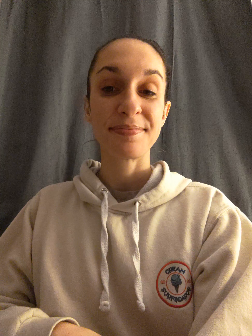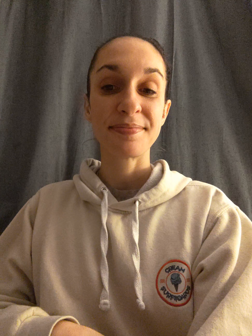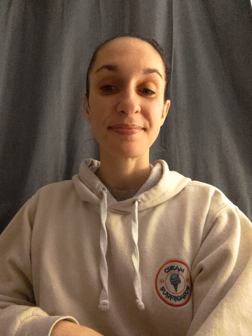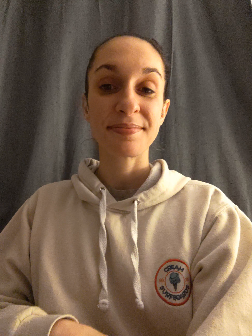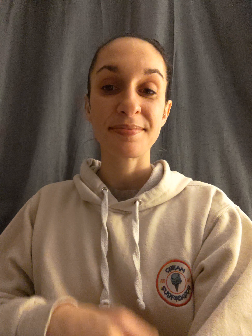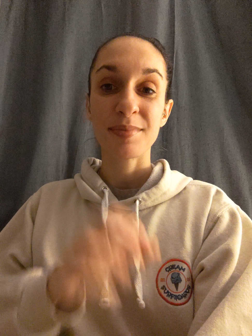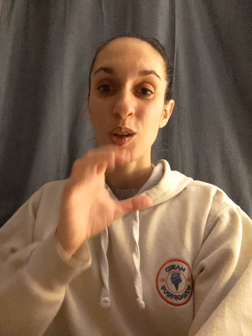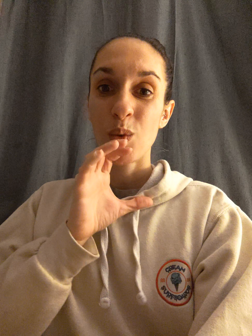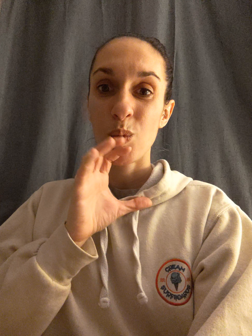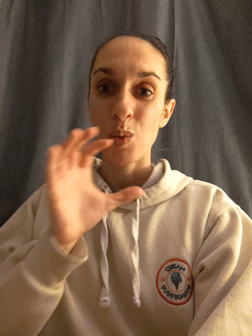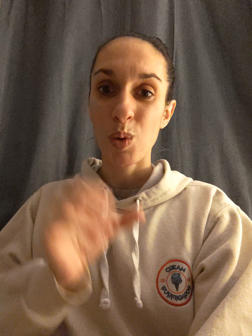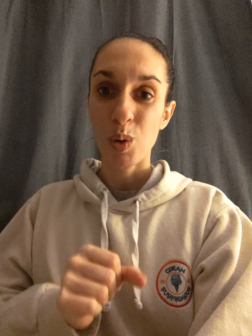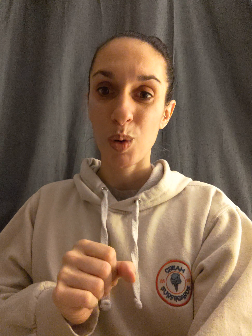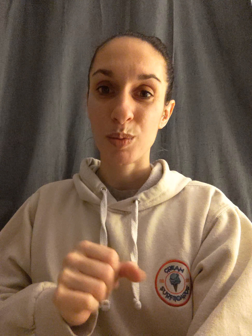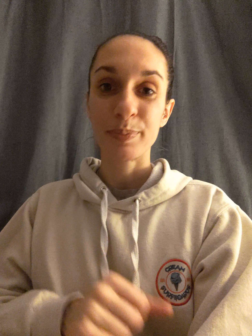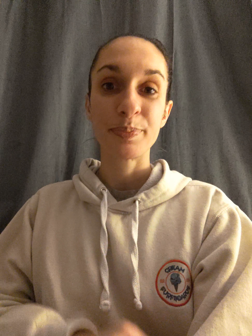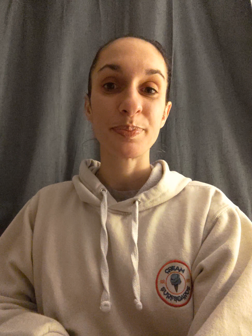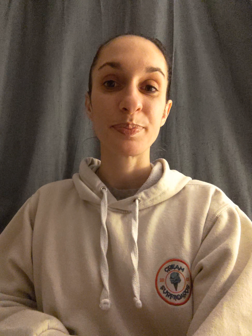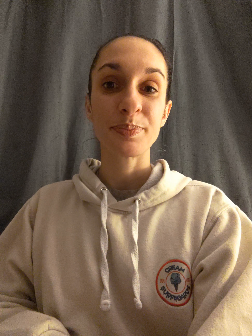old